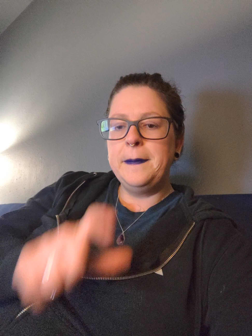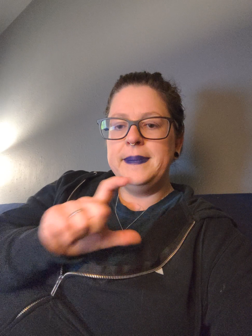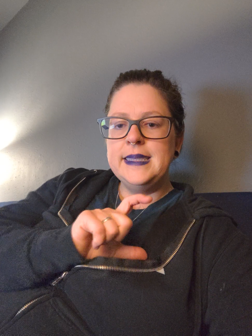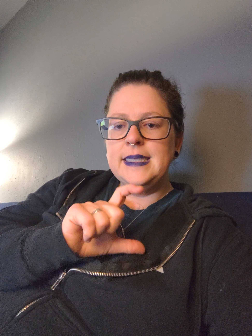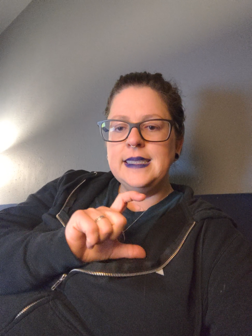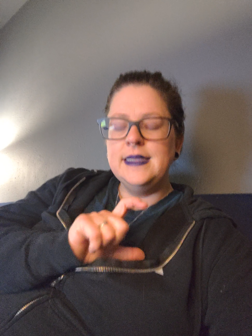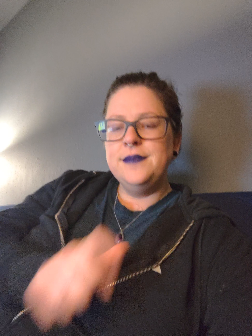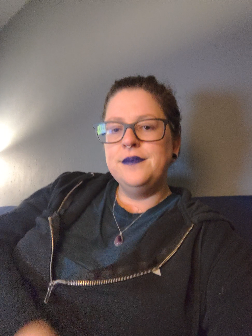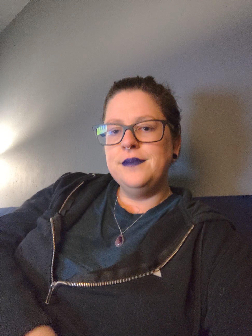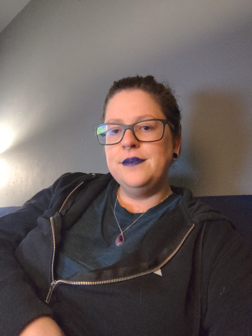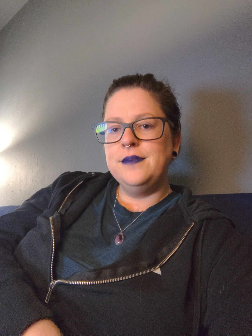police